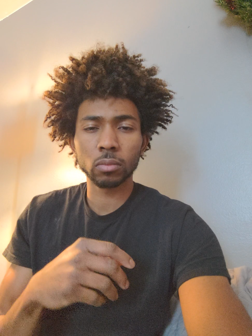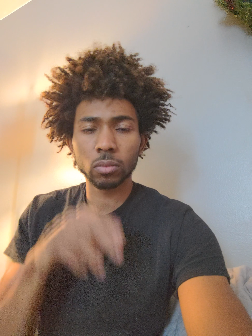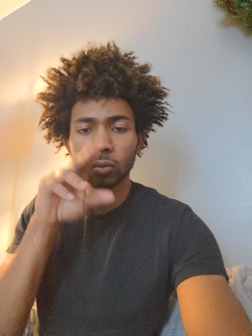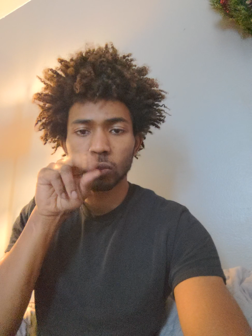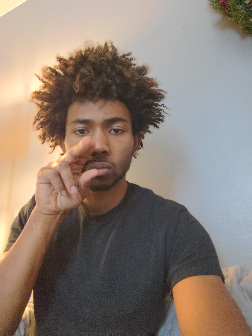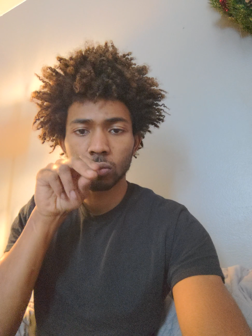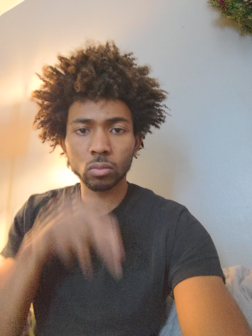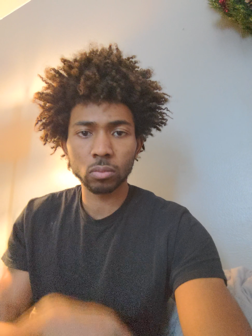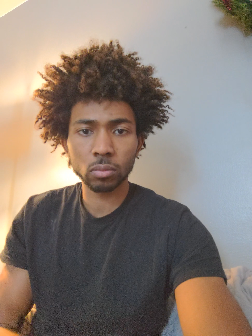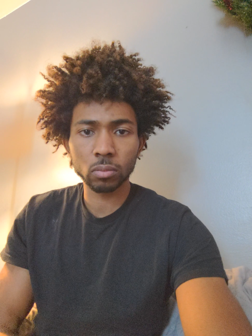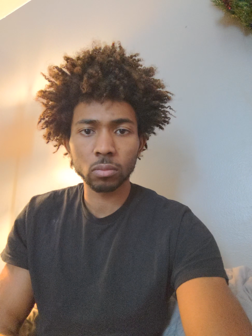goose